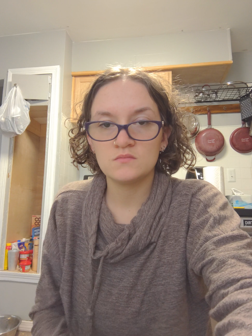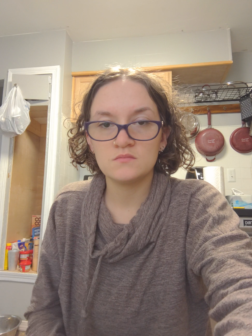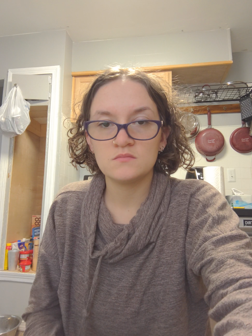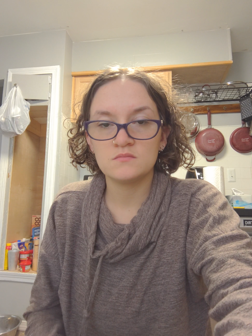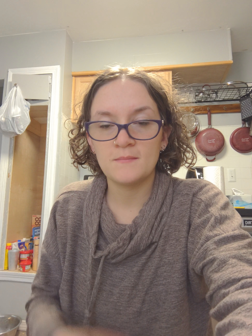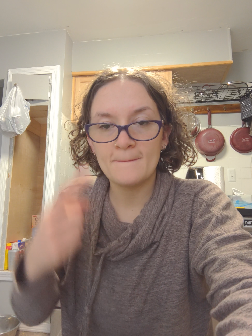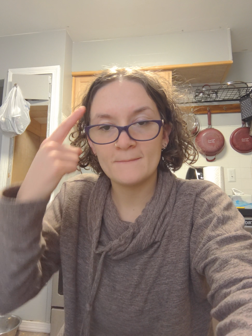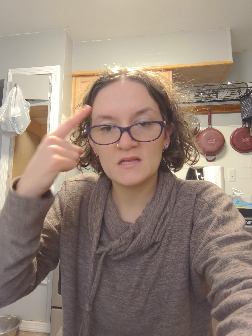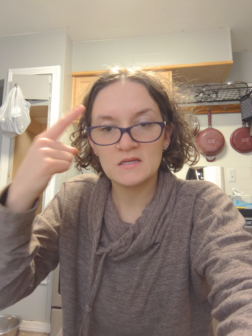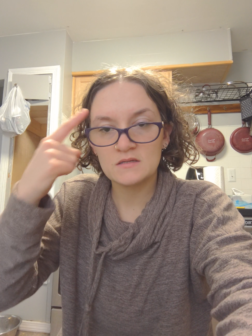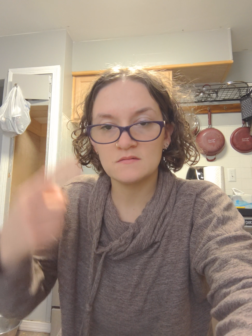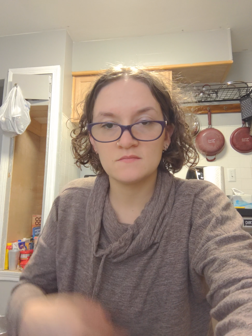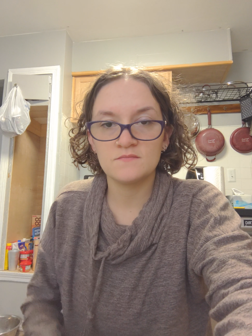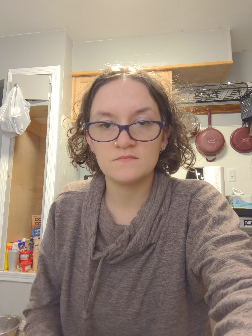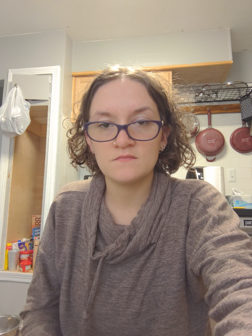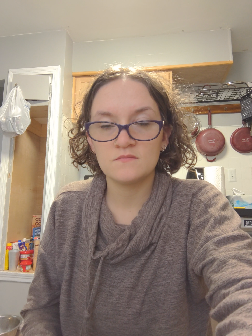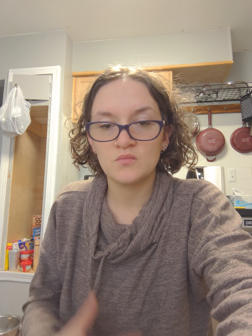penny